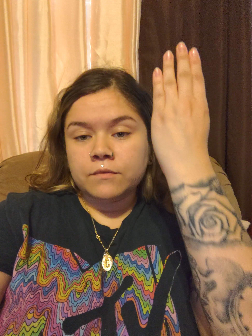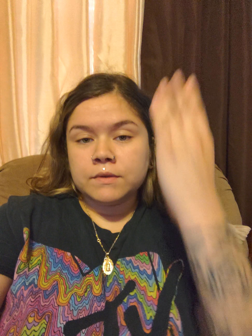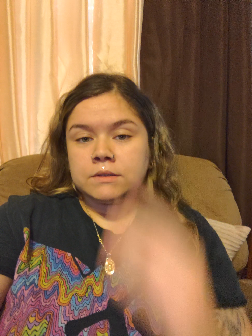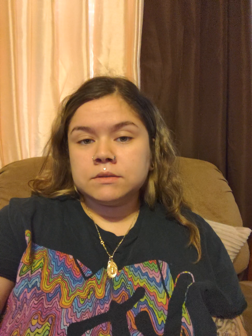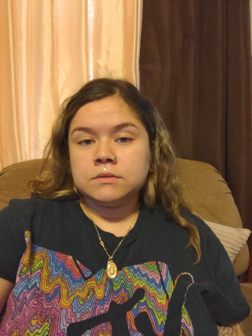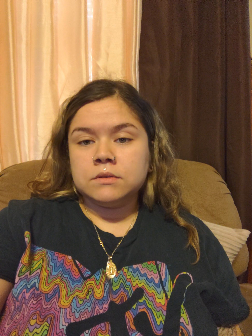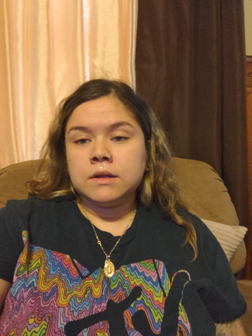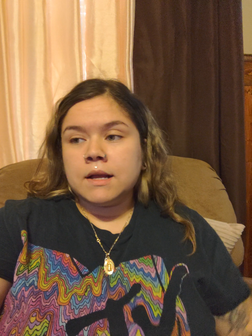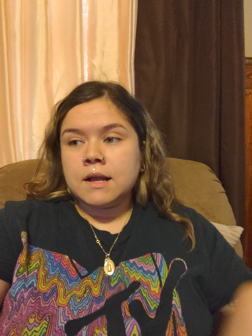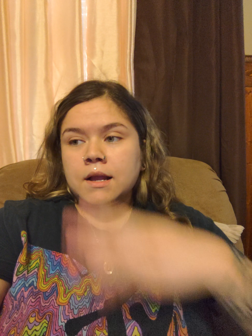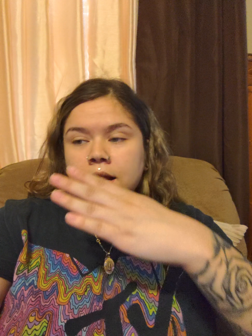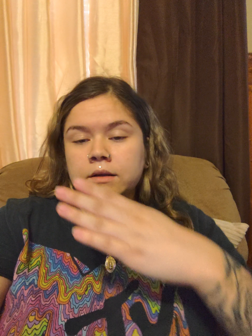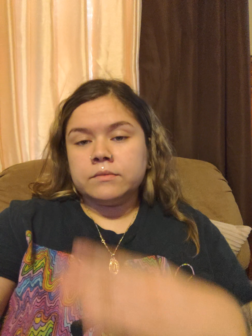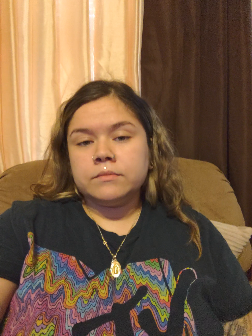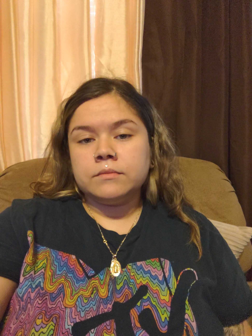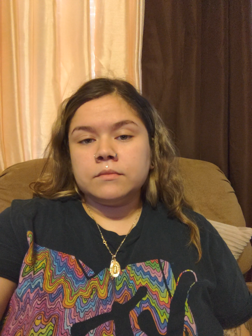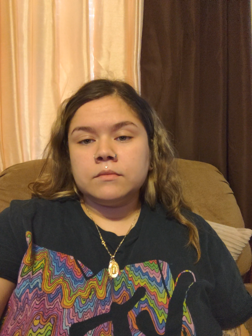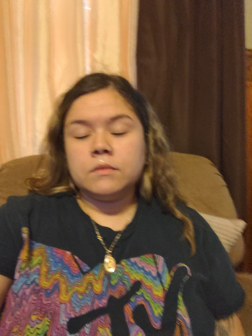kick